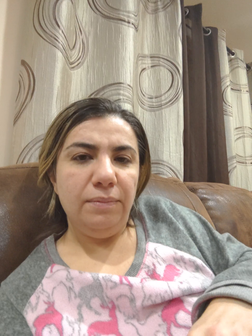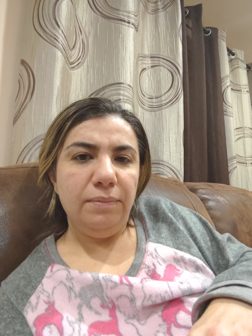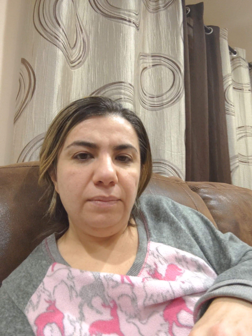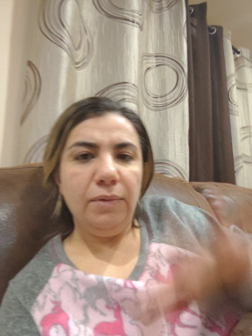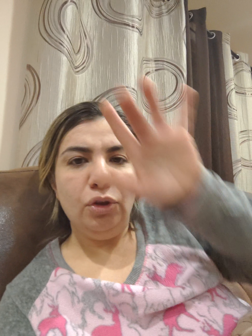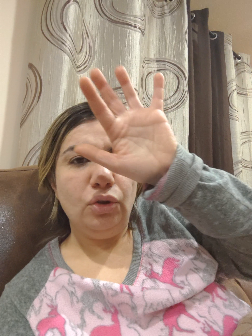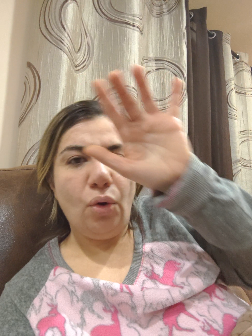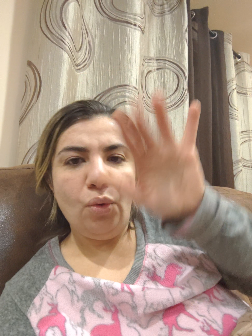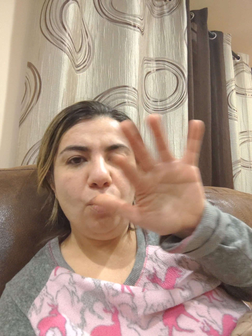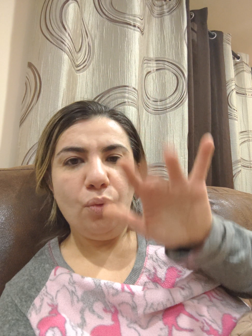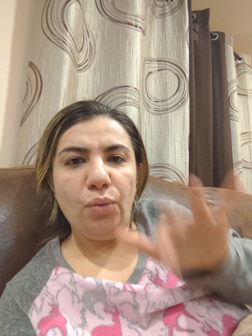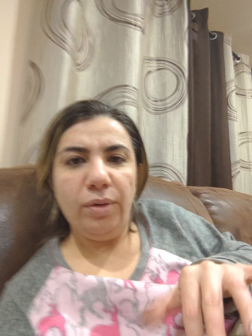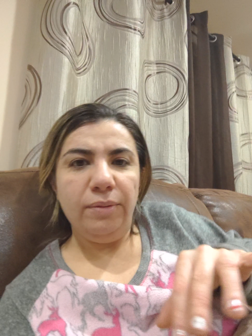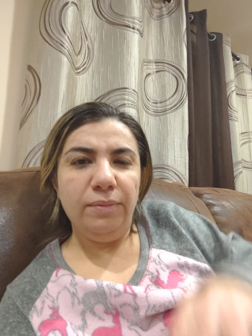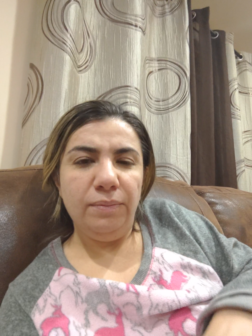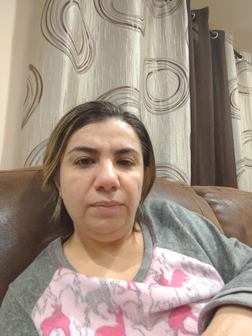snow